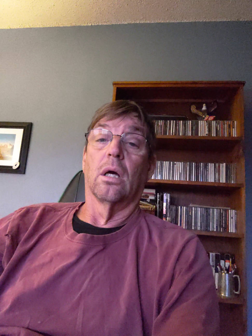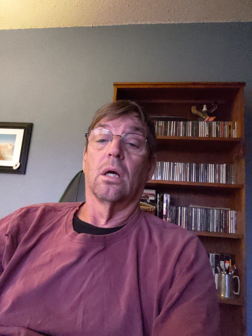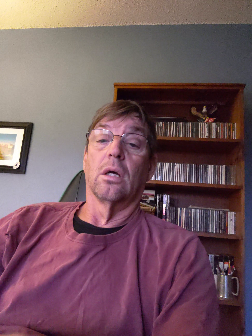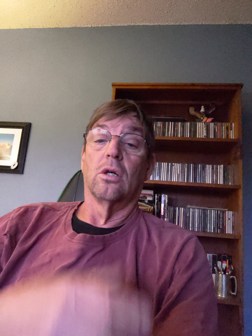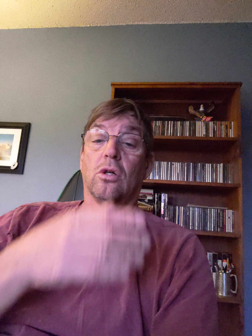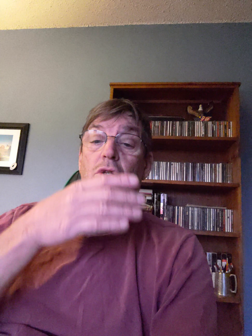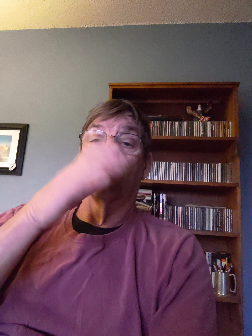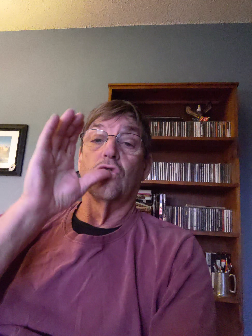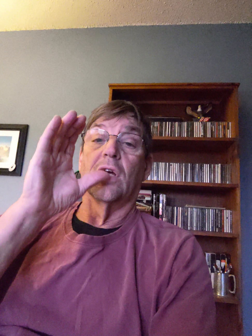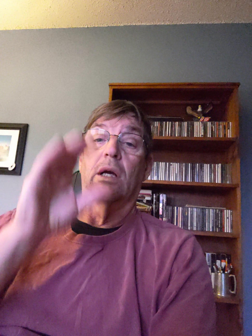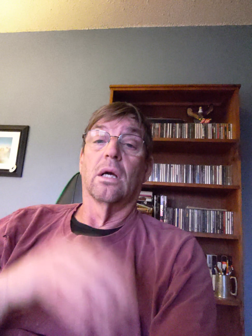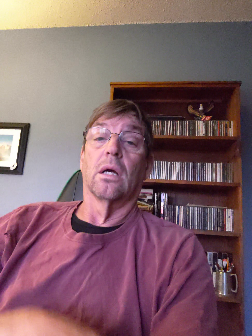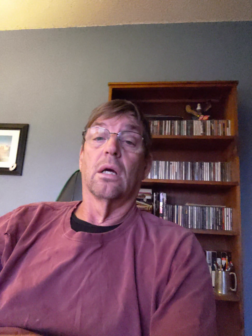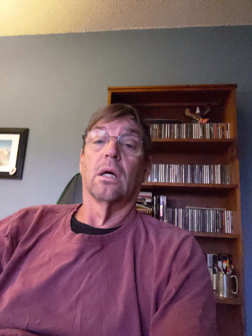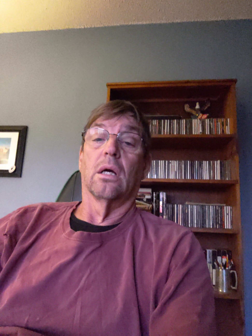drink